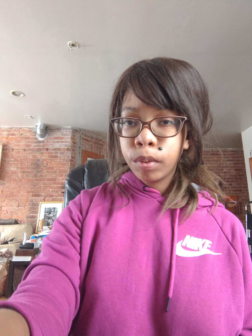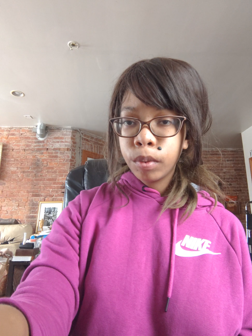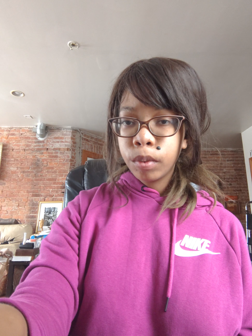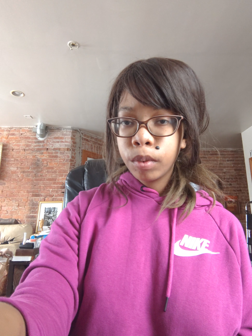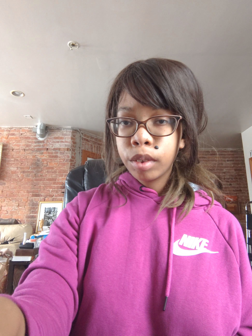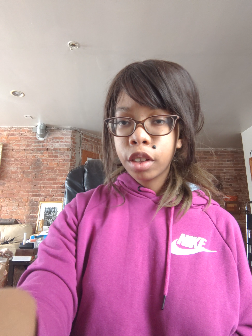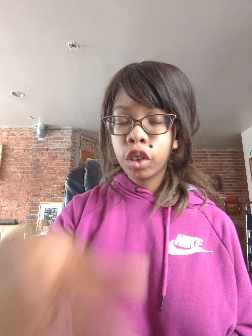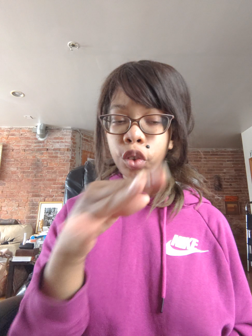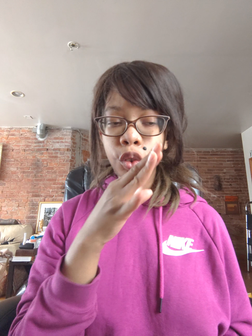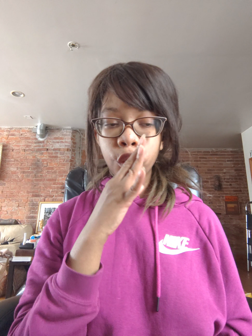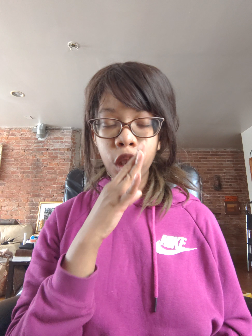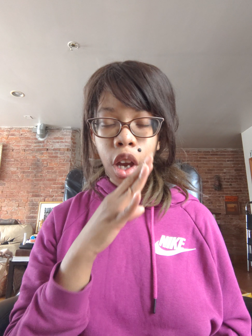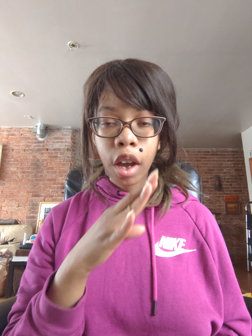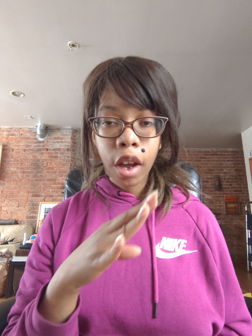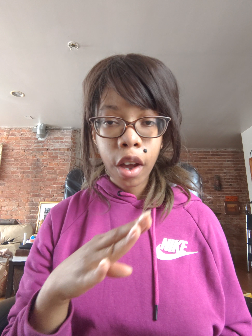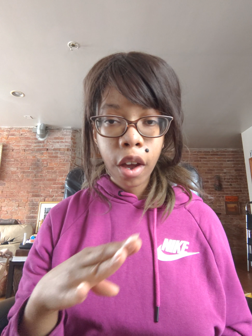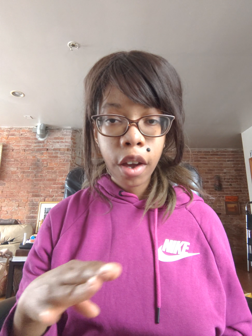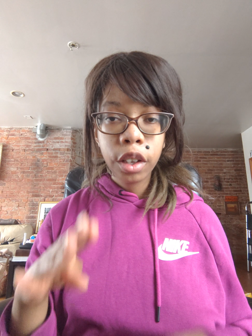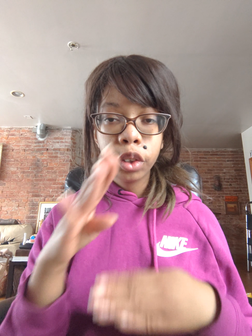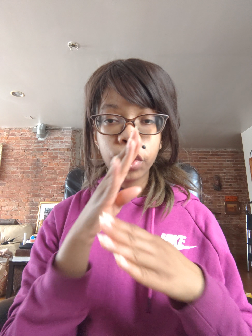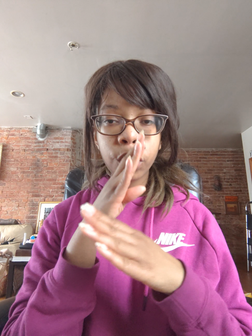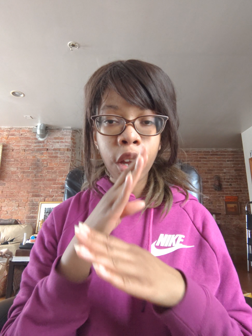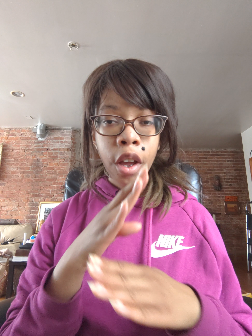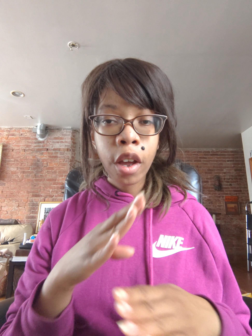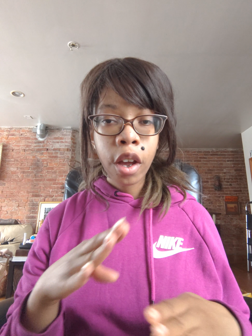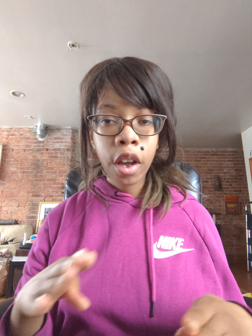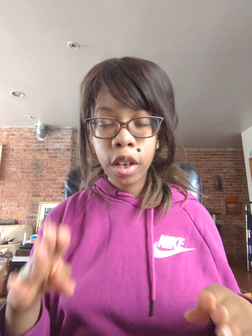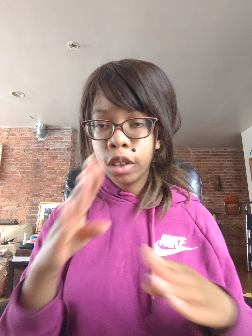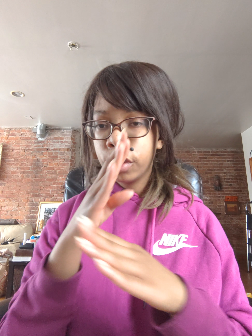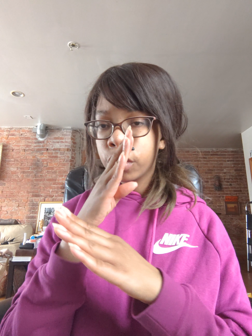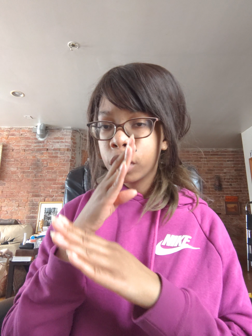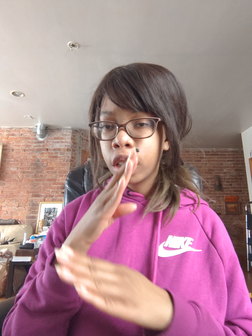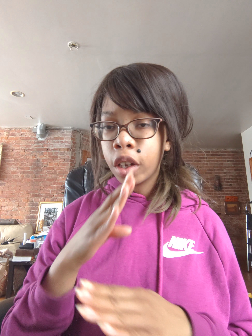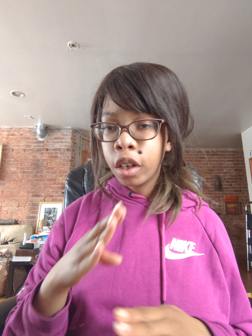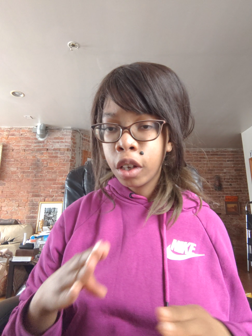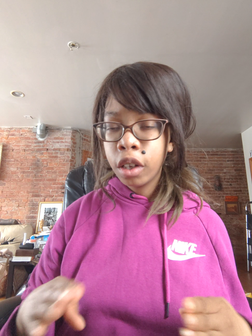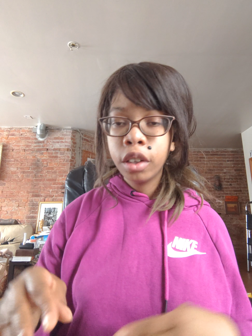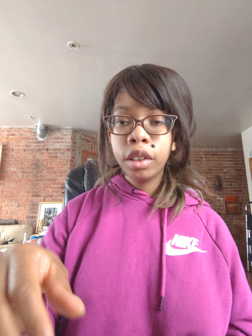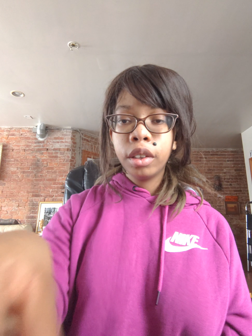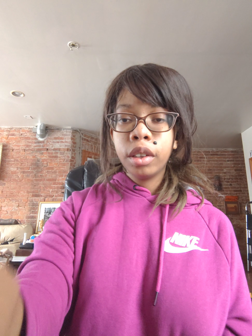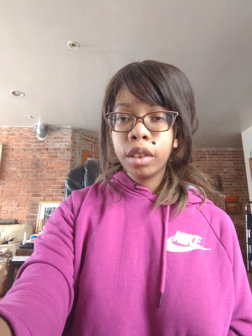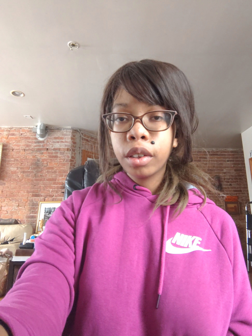quiet